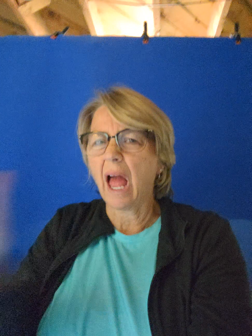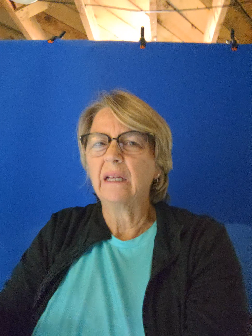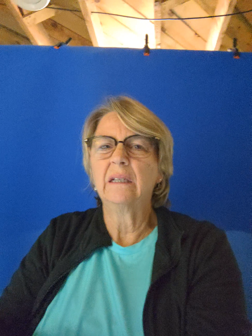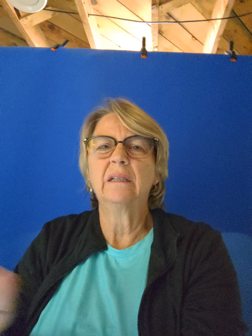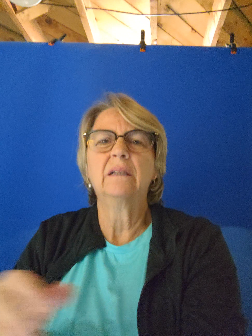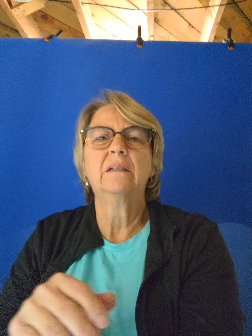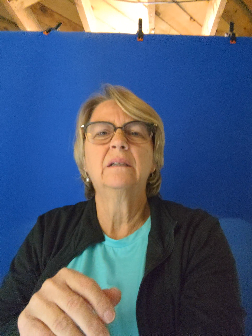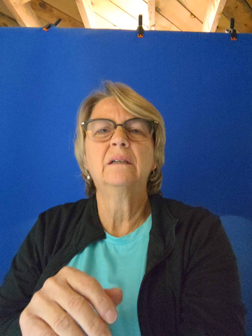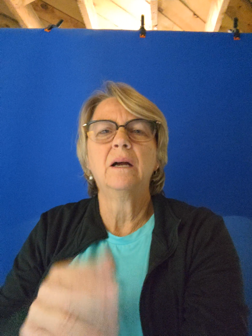yucky